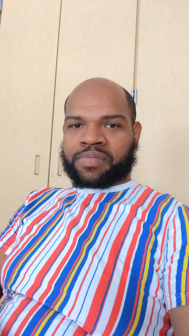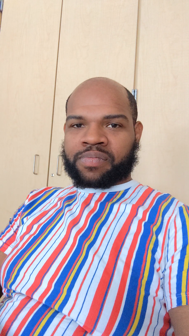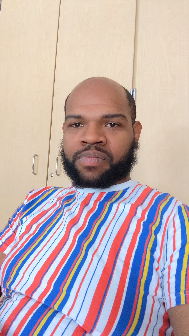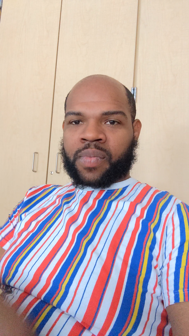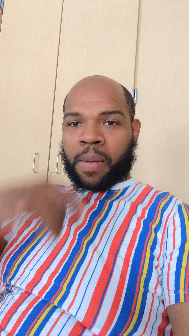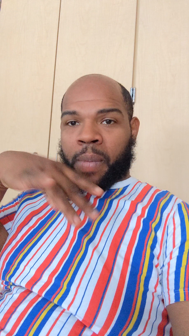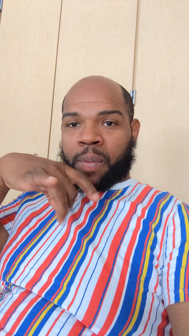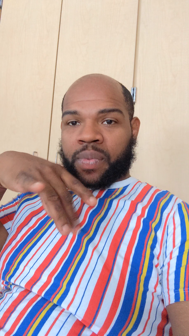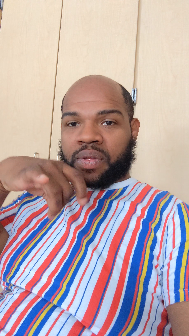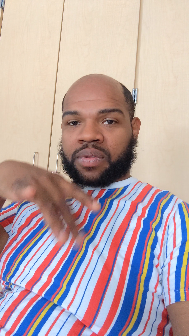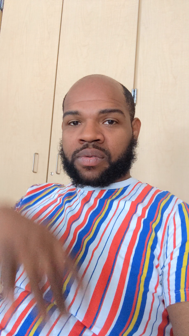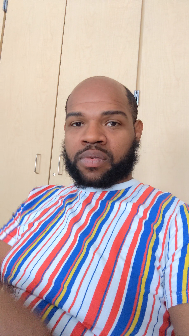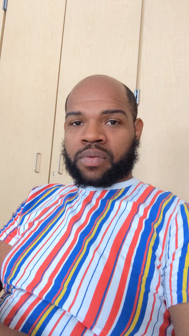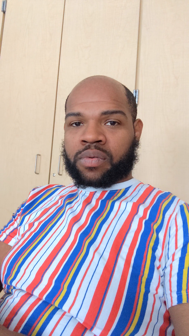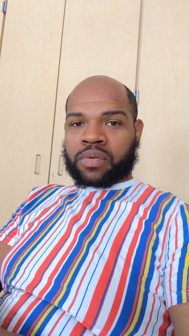pumpkin